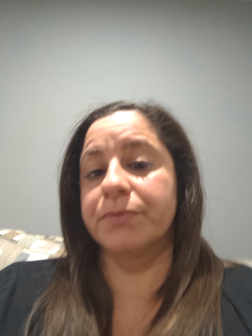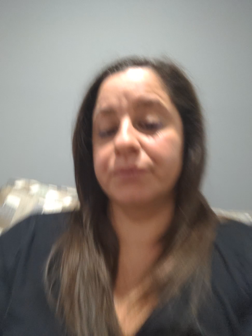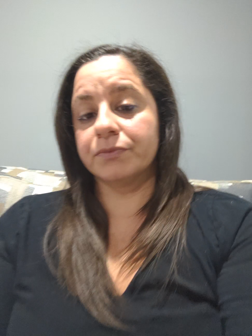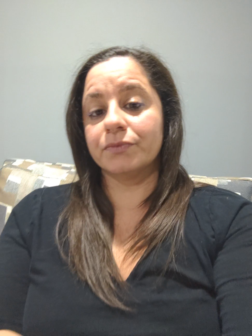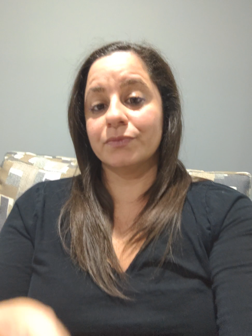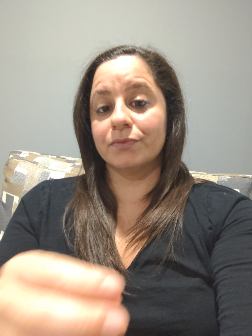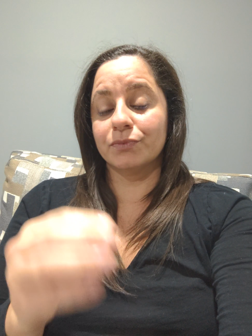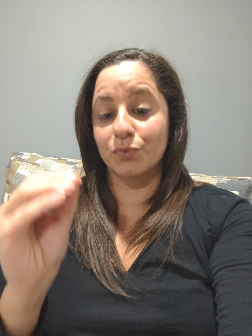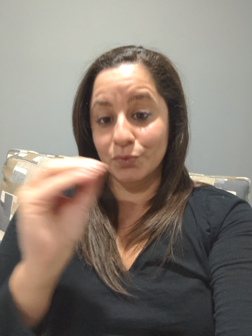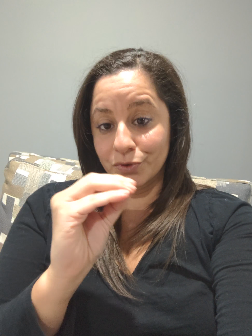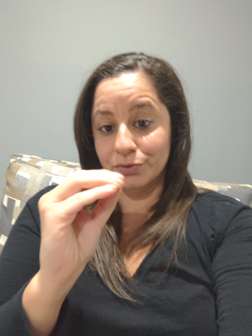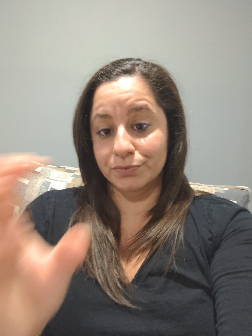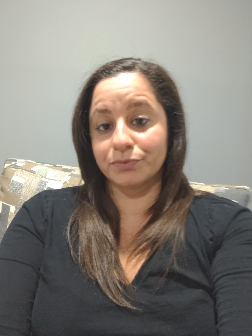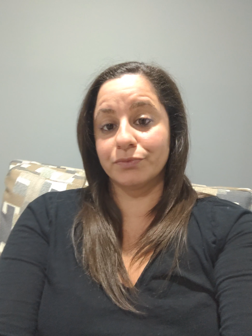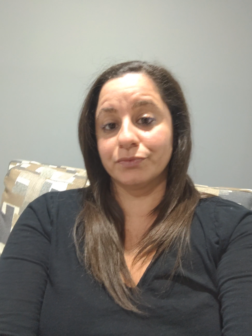kiss